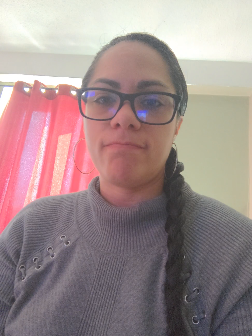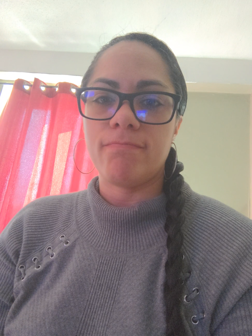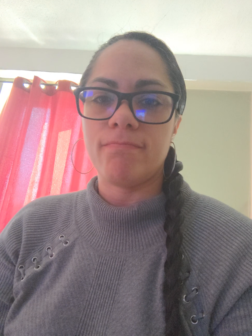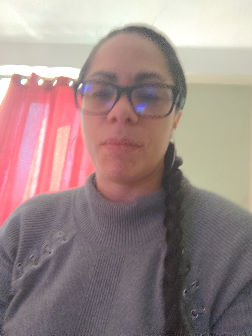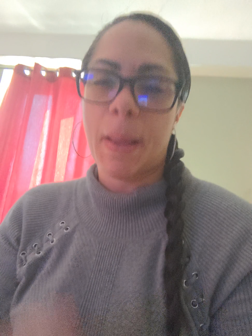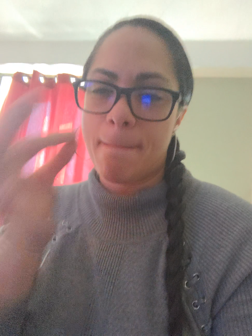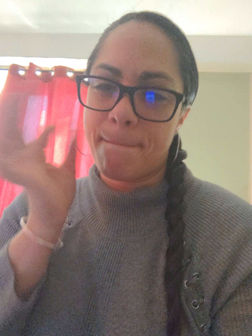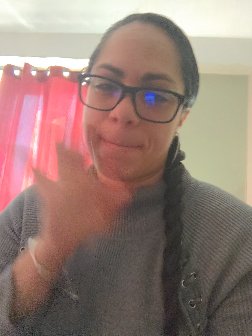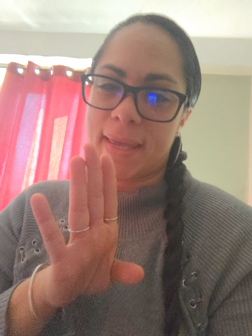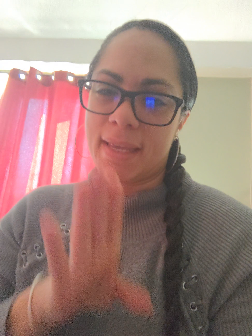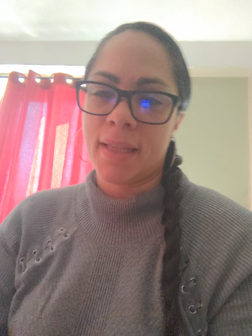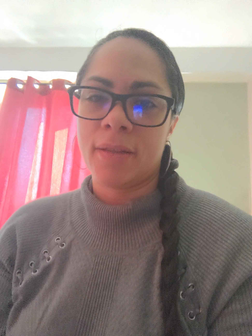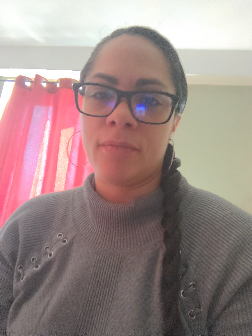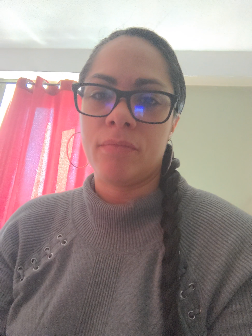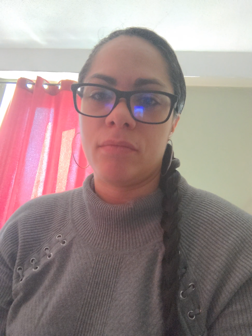bee